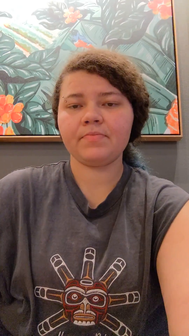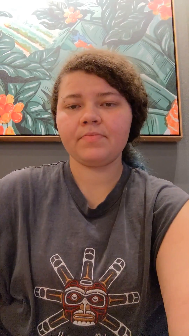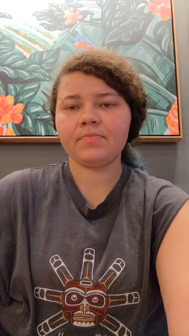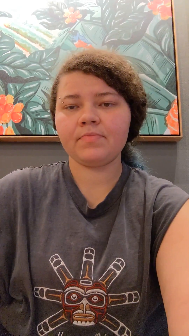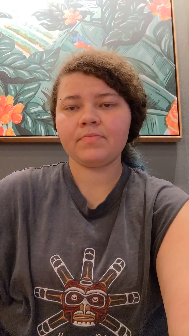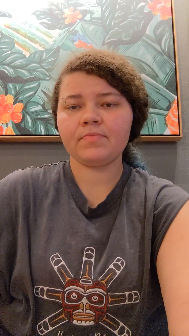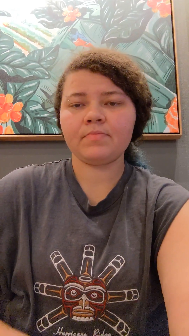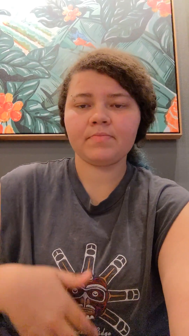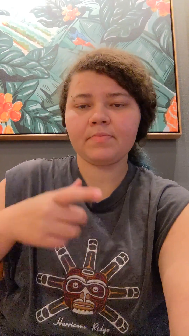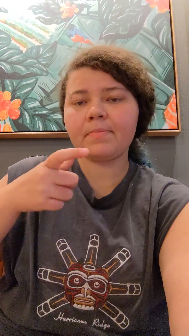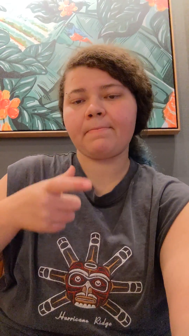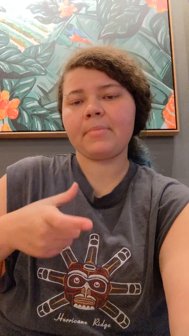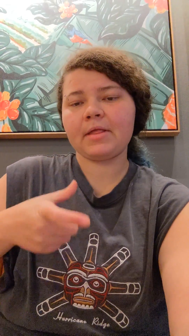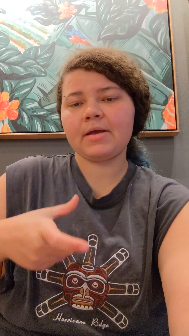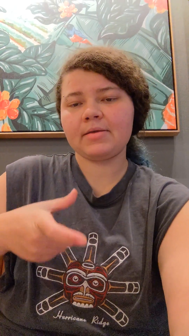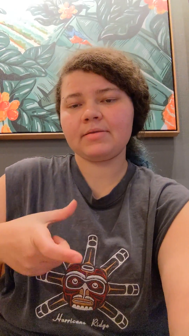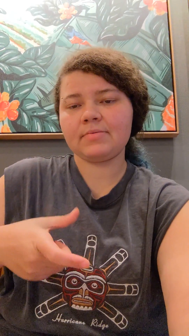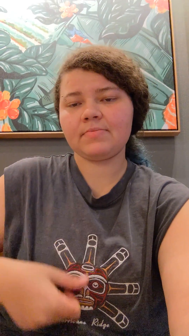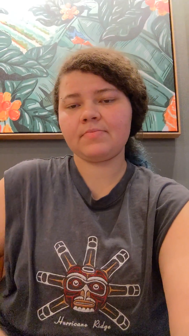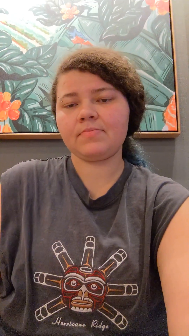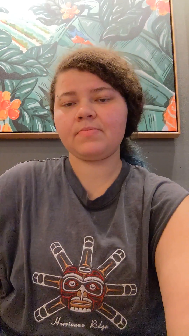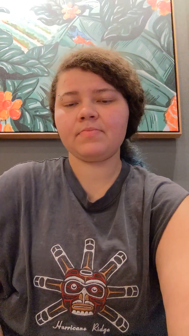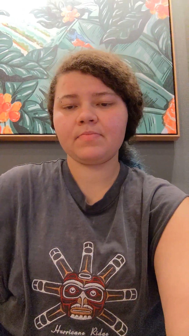plate